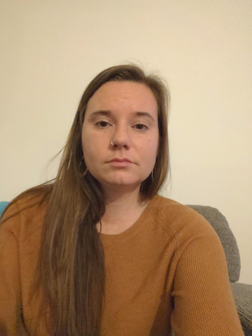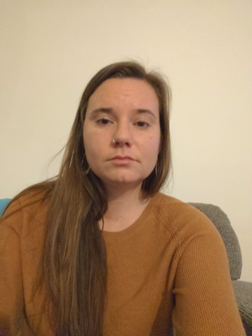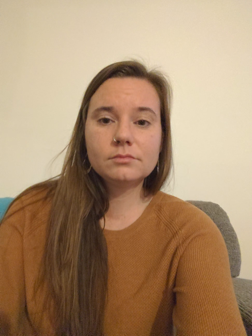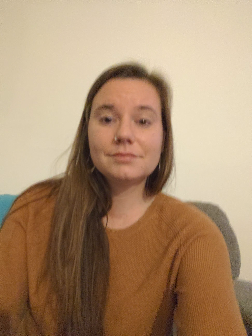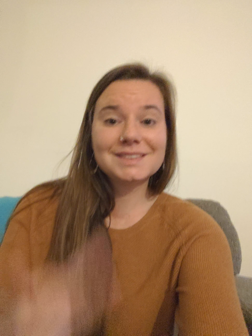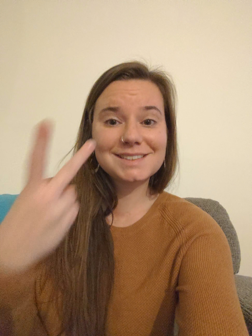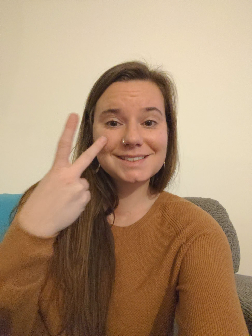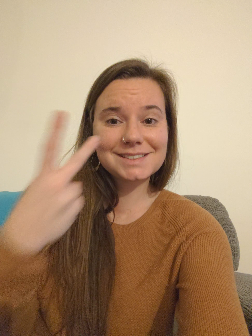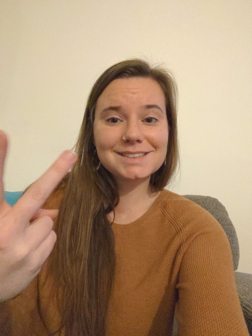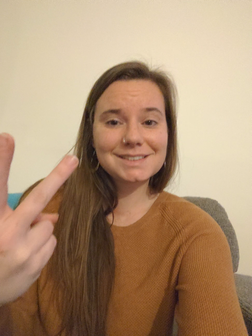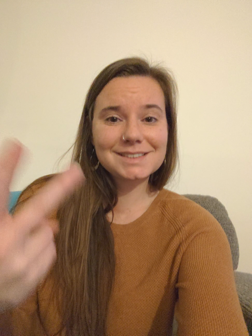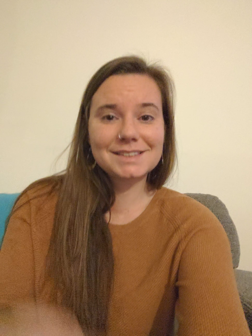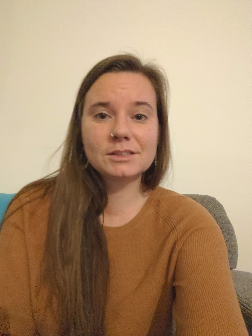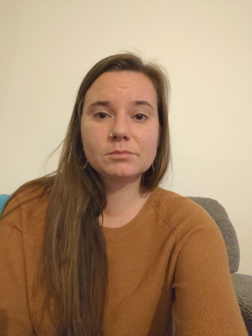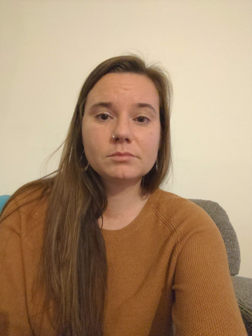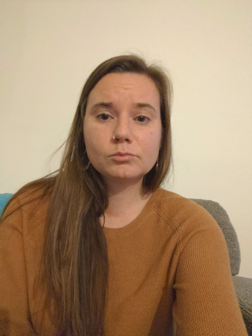see